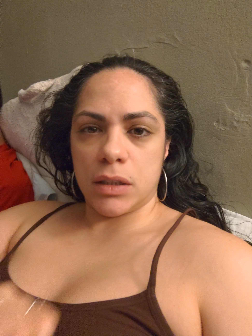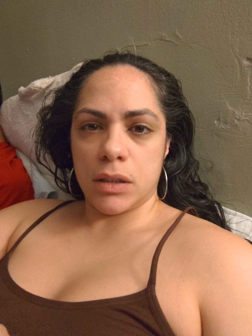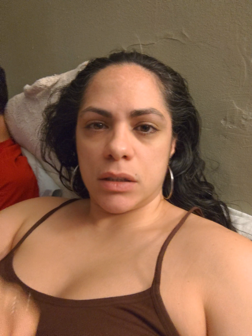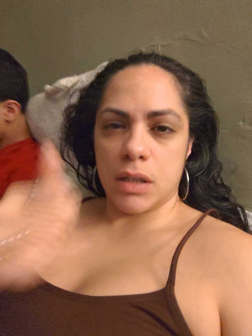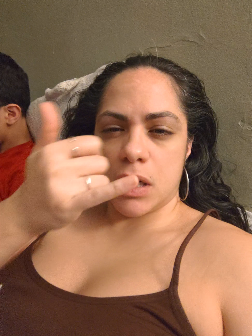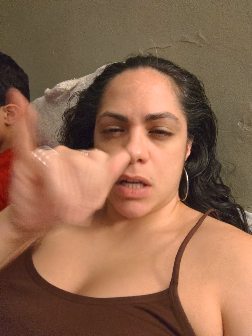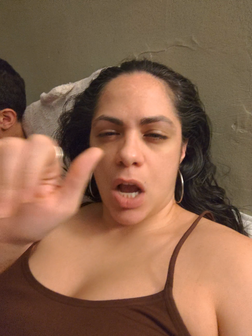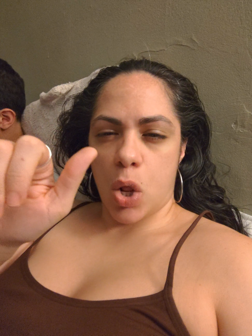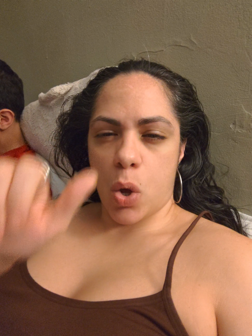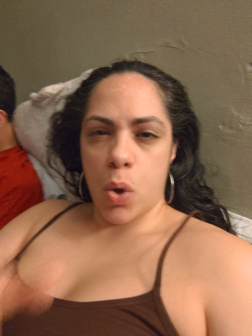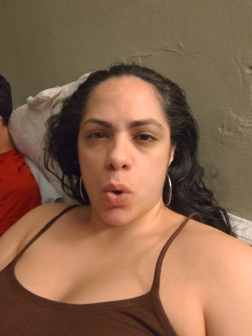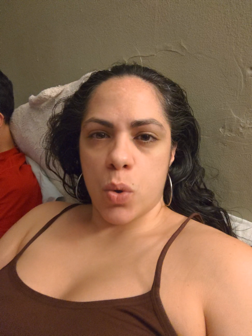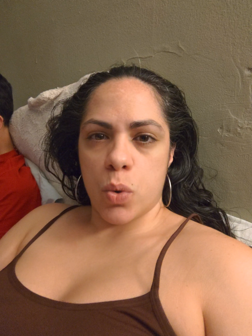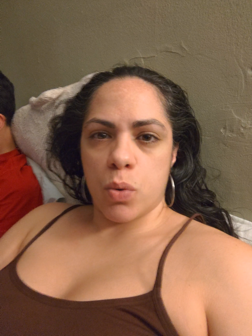yellow